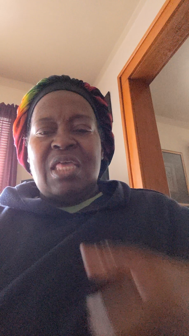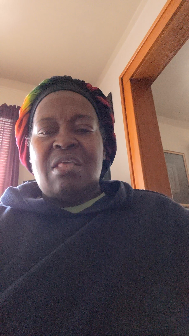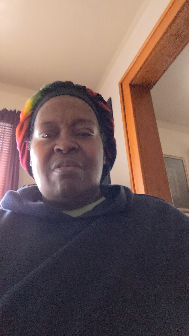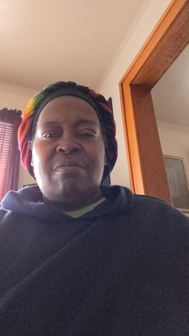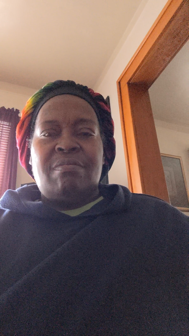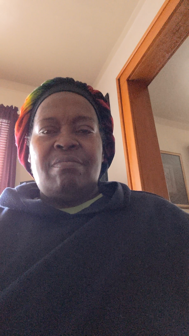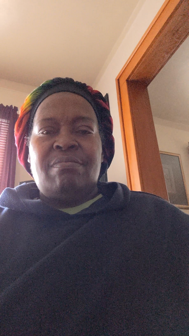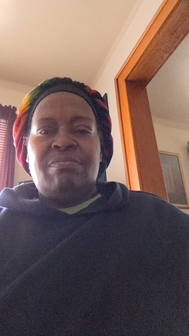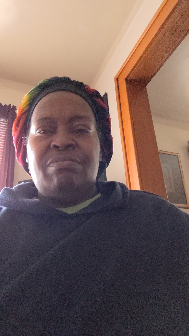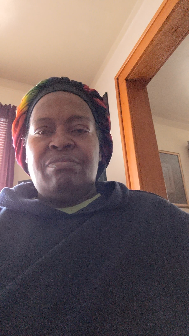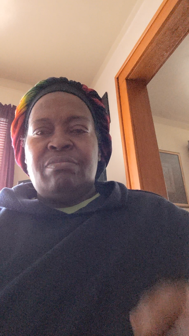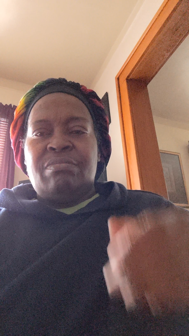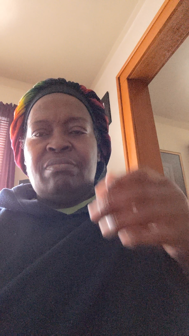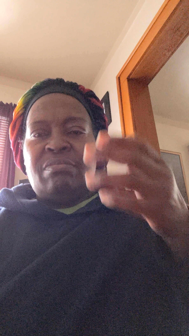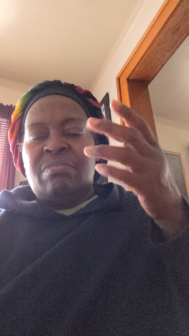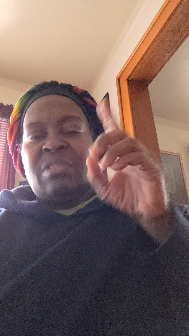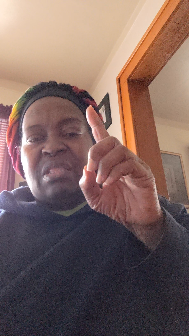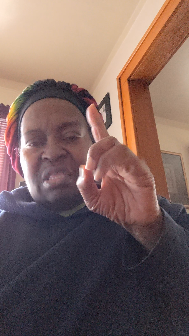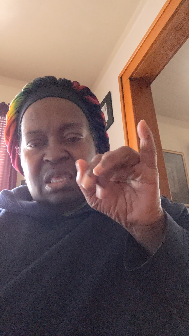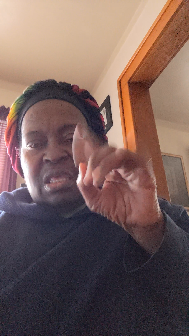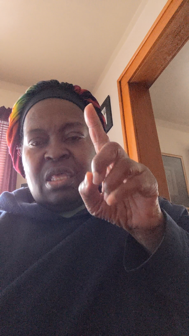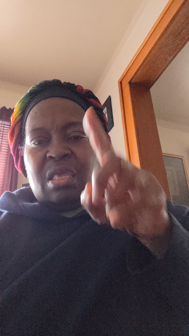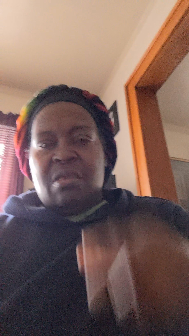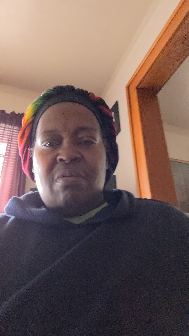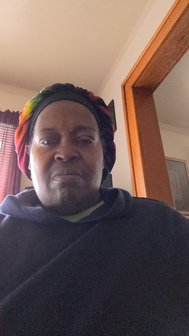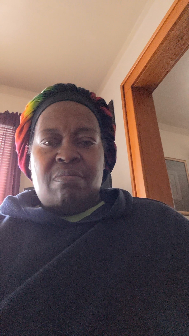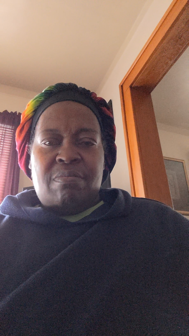did